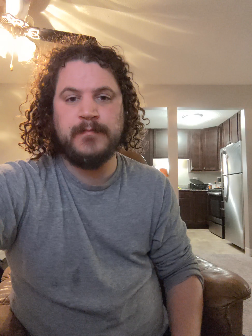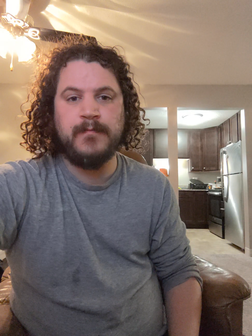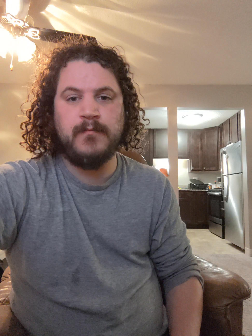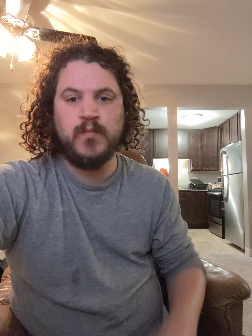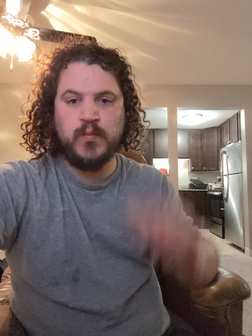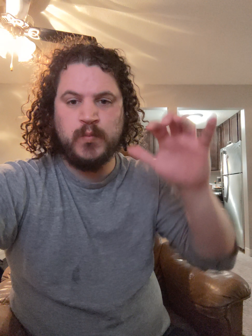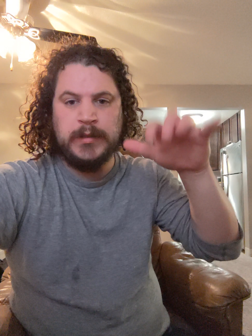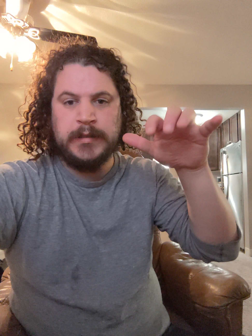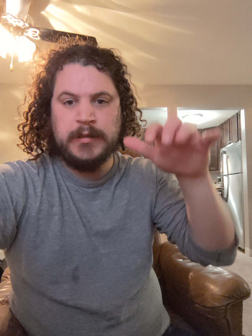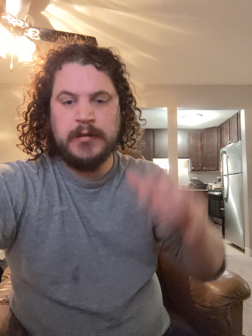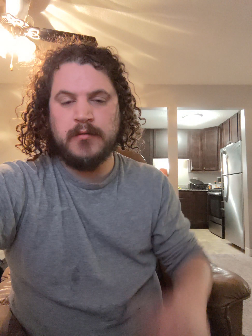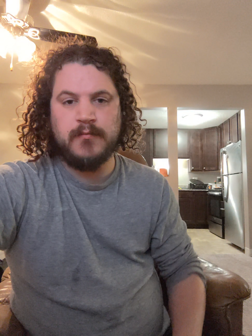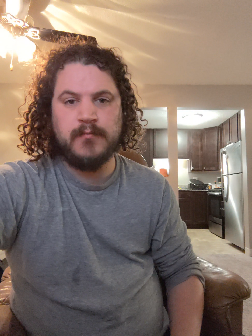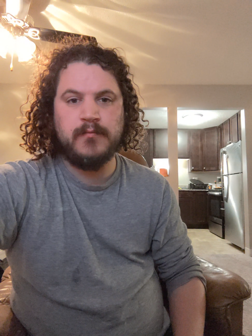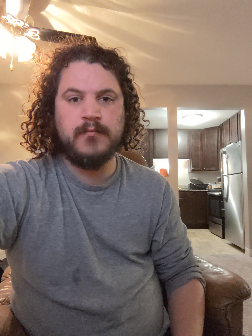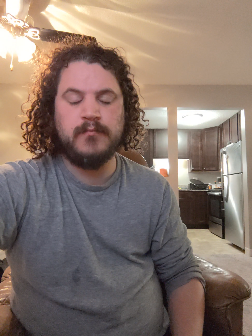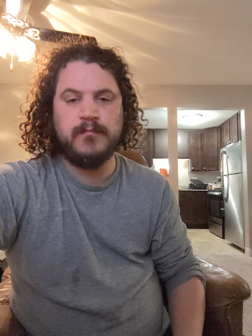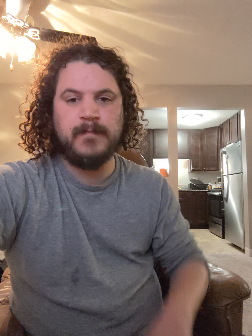rain